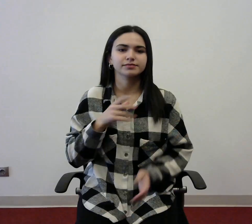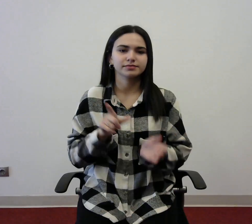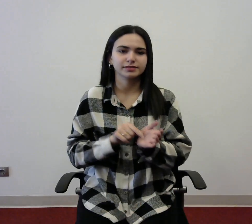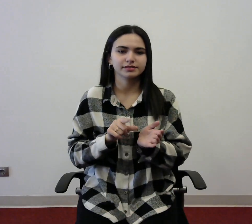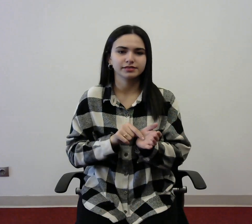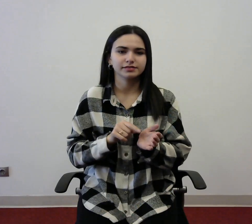pensiya